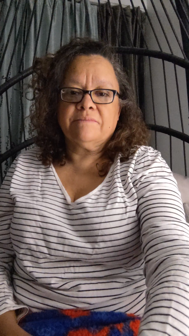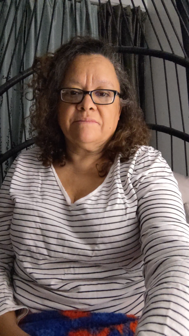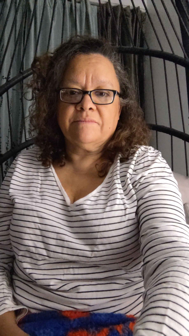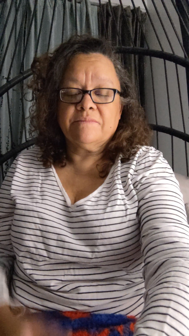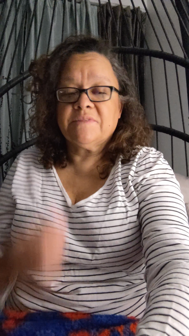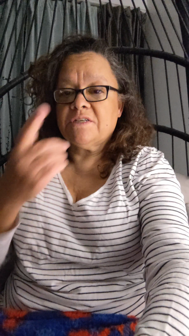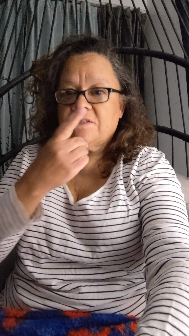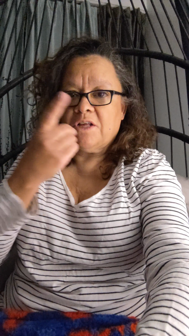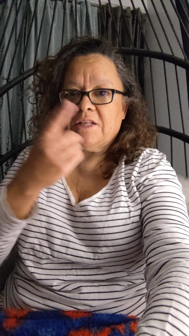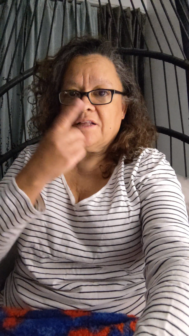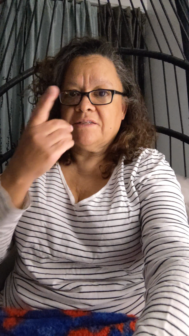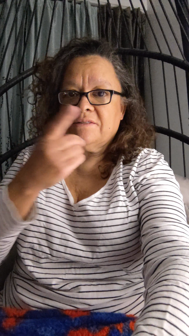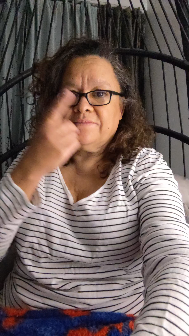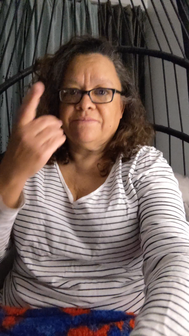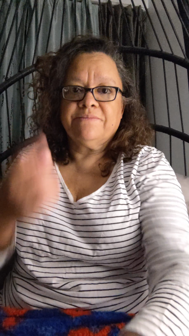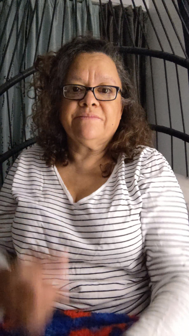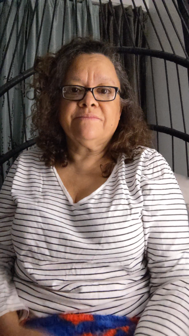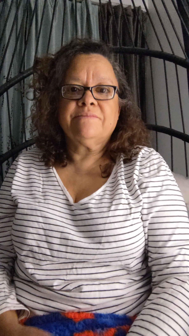dinner